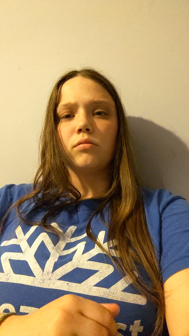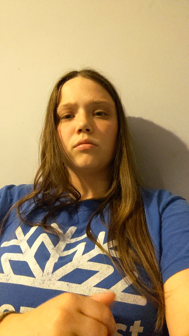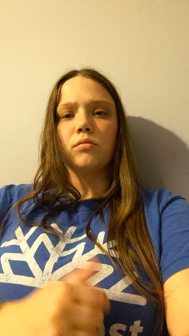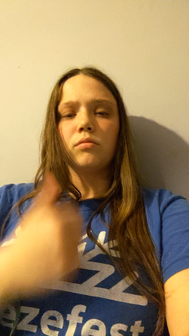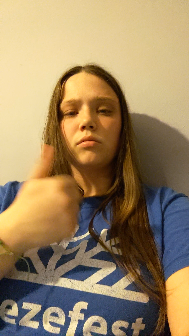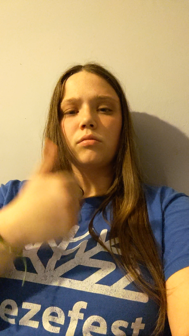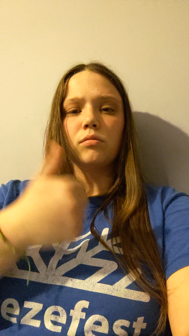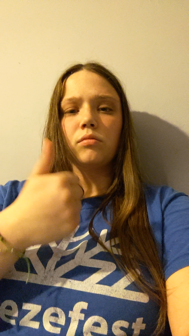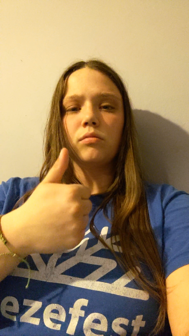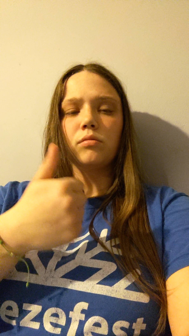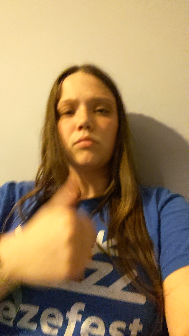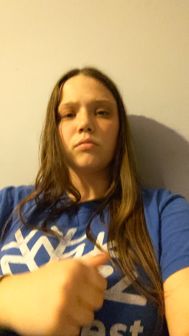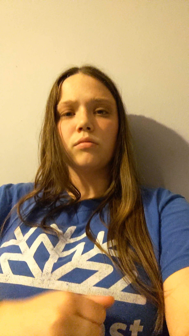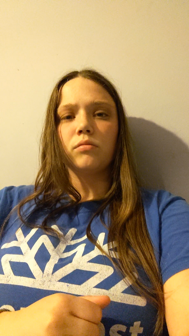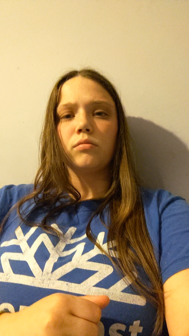help